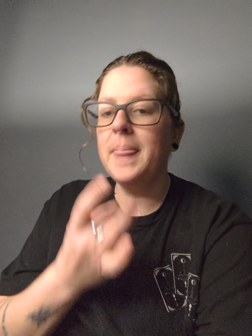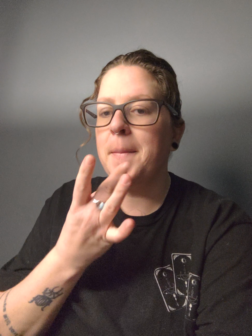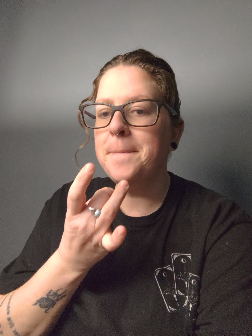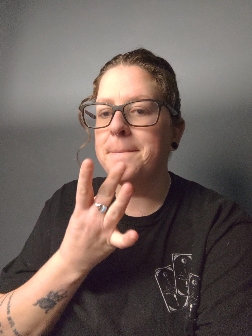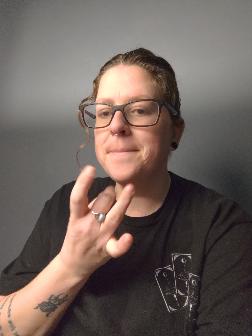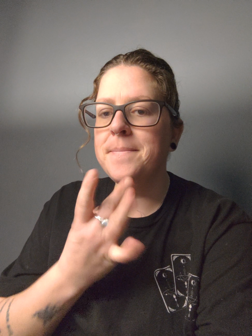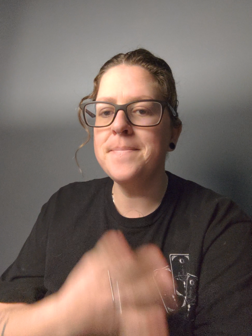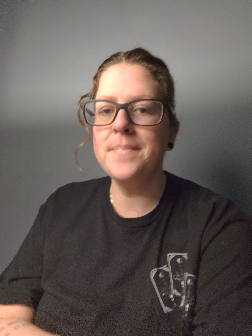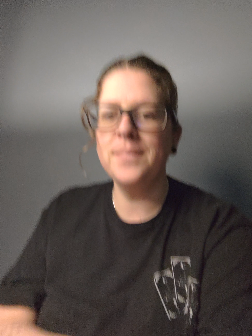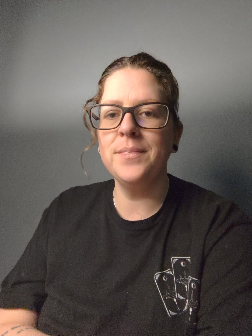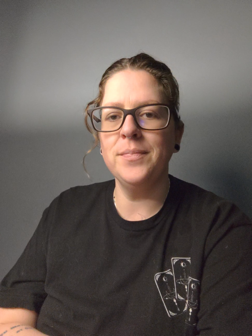lamp